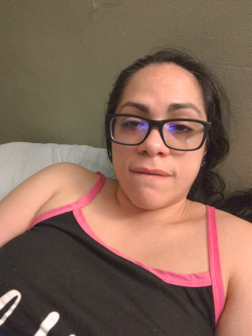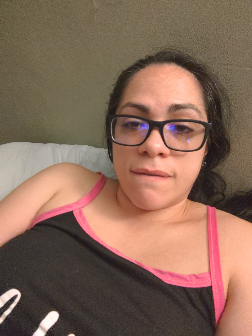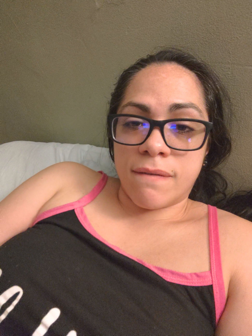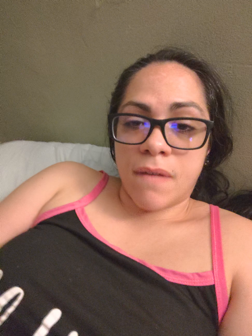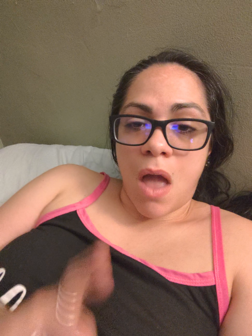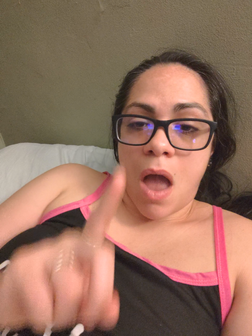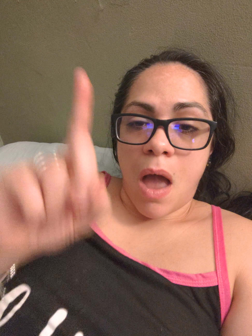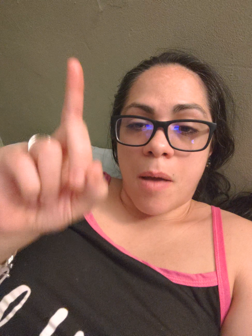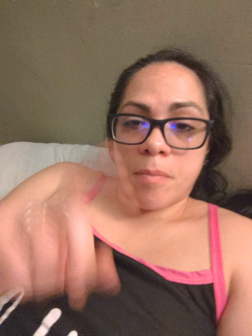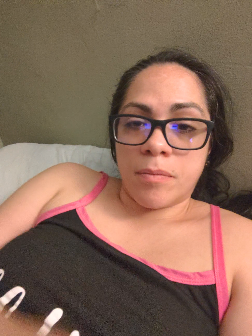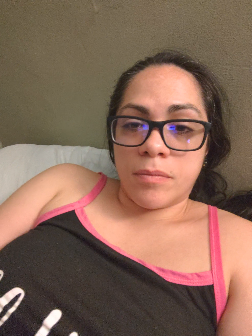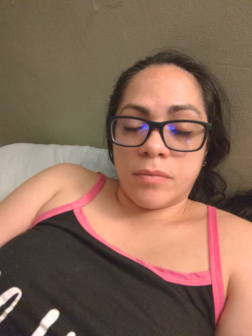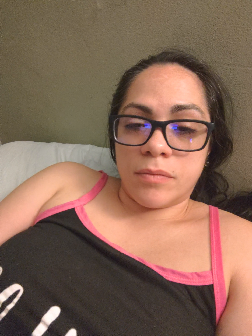up